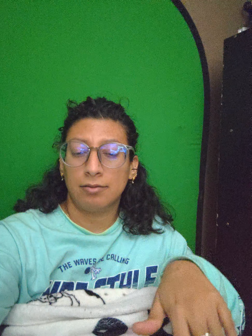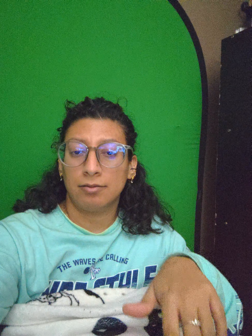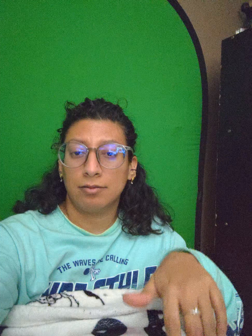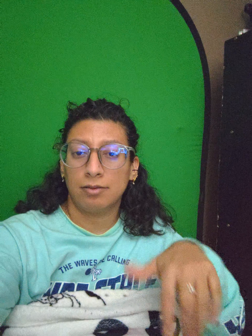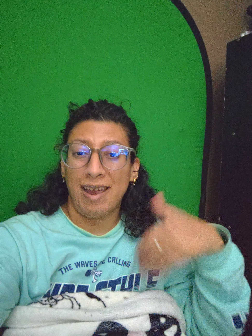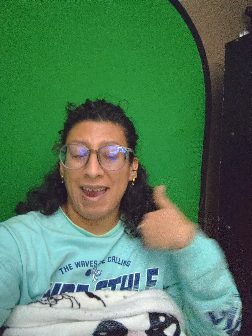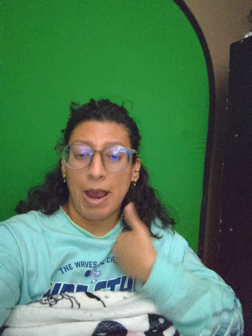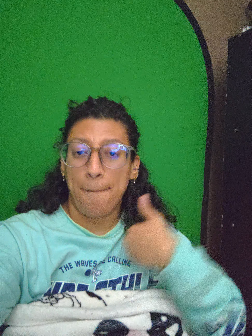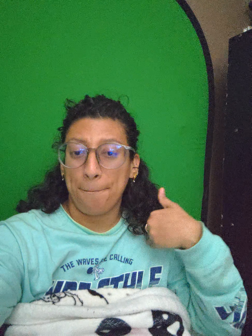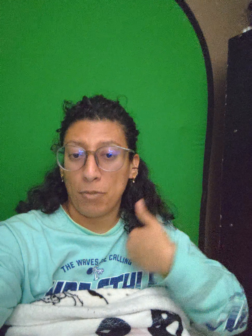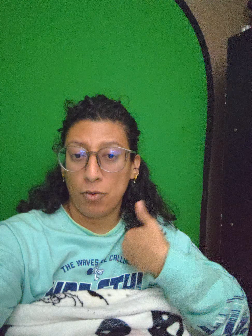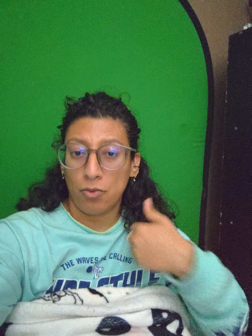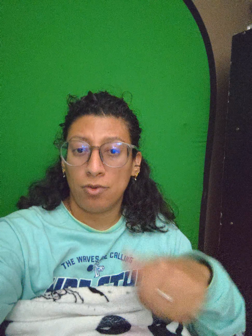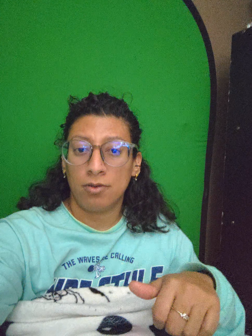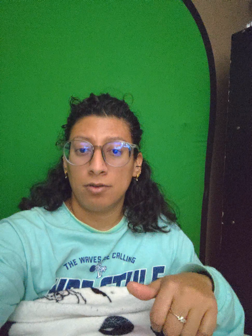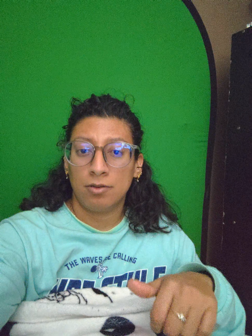animal